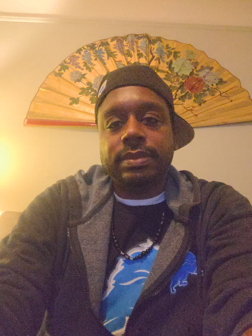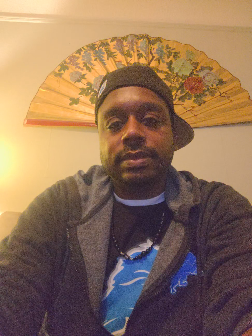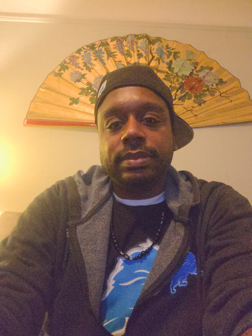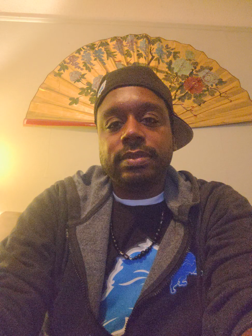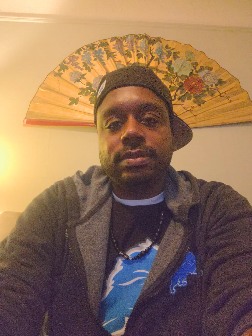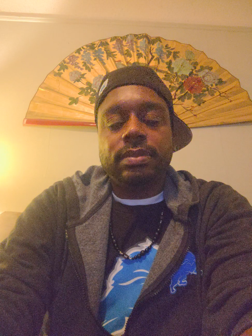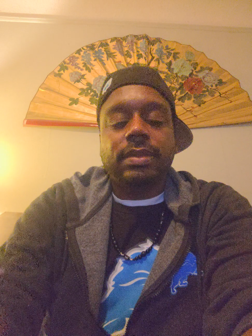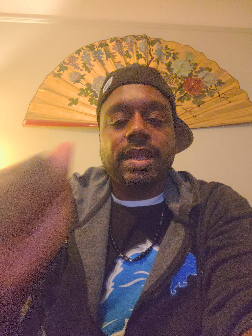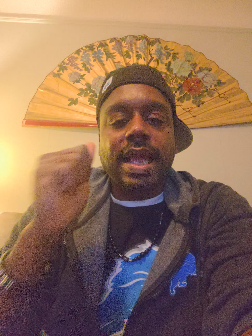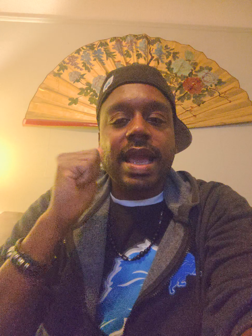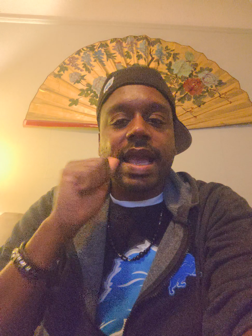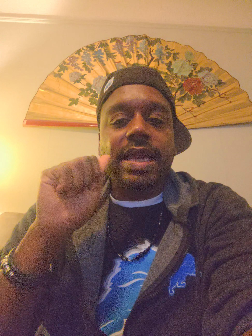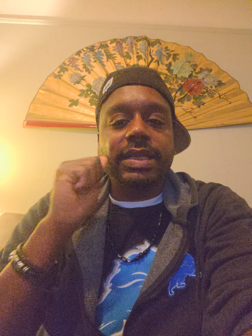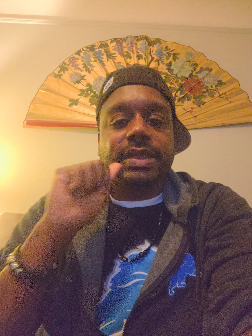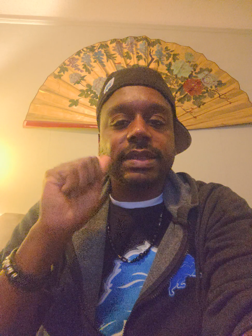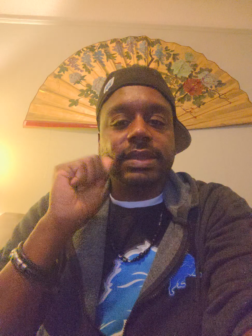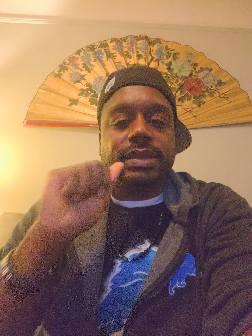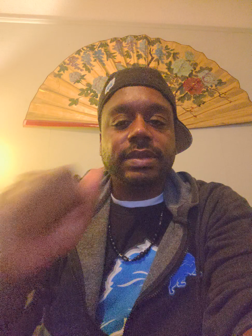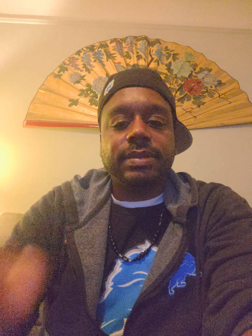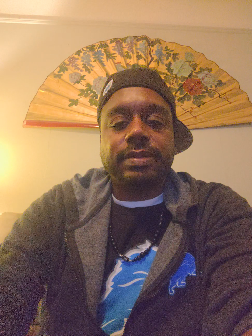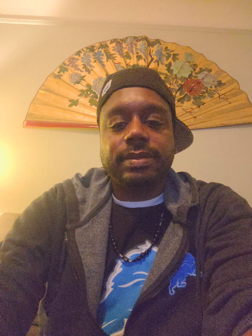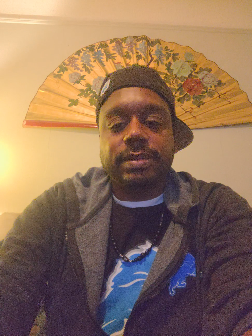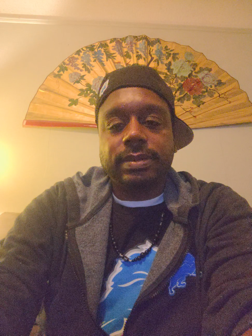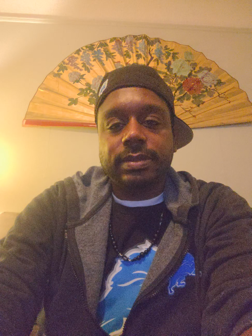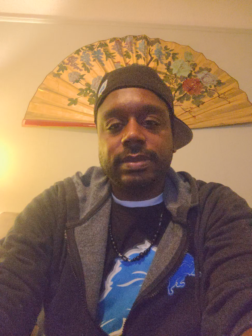aunt